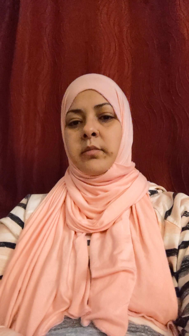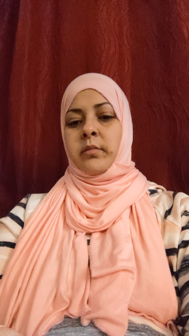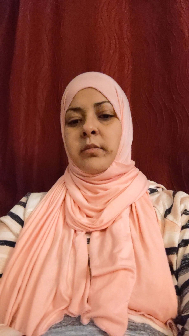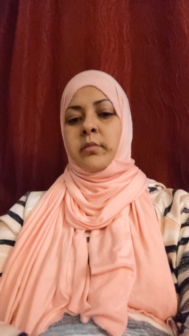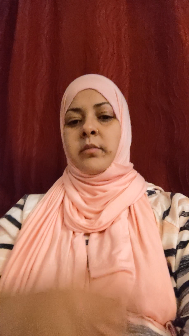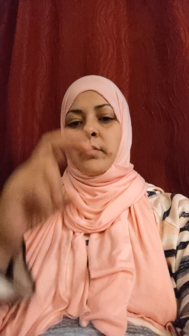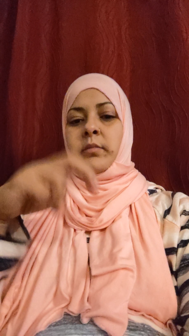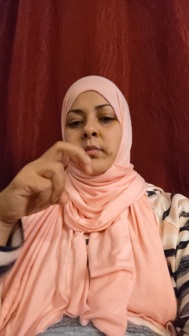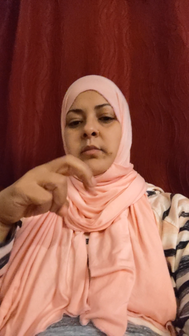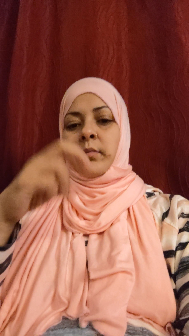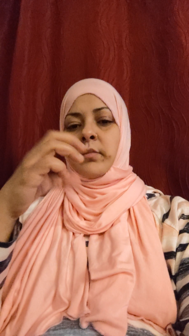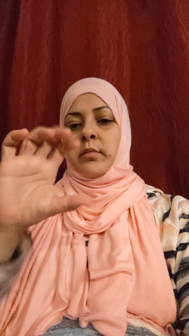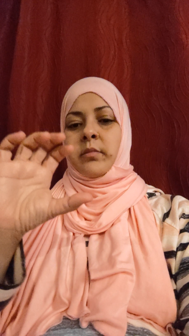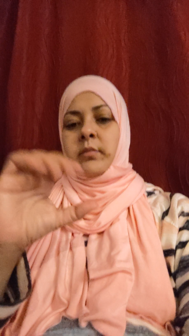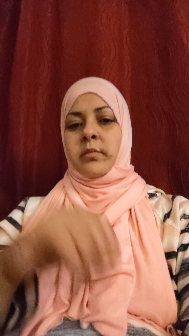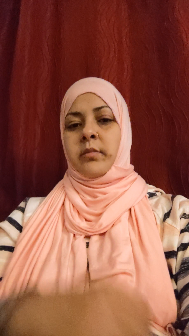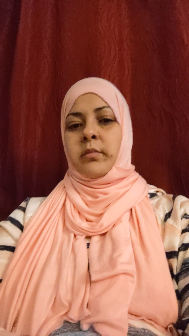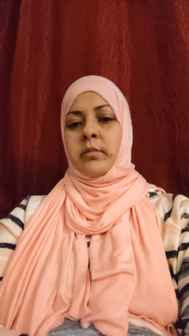potato chip